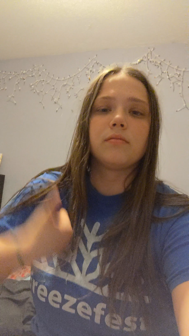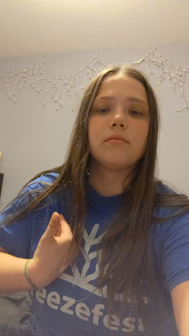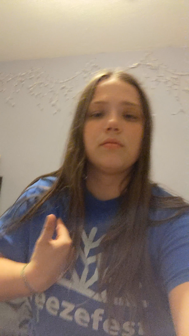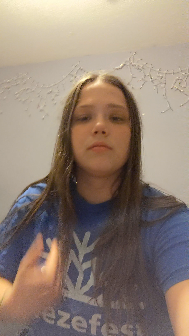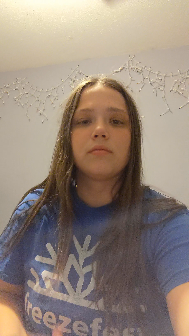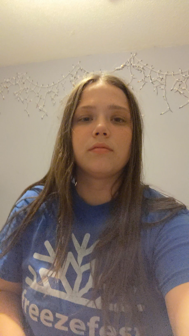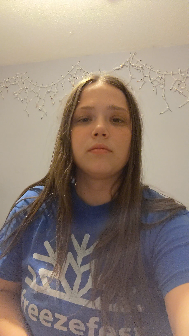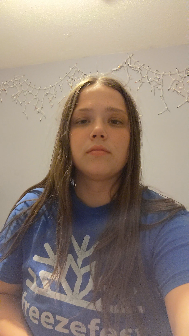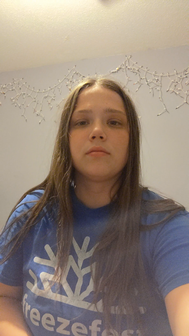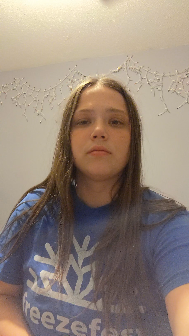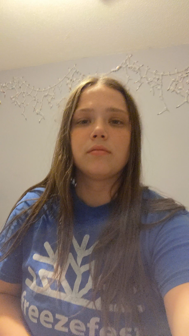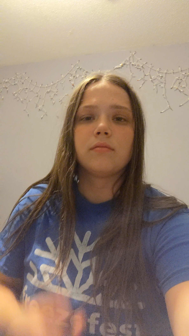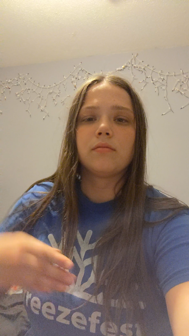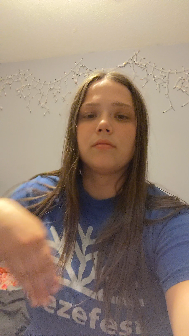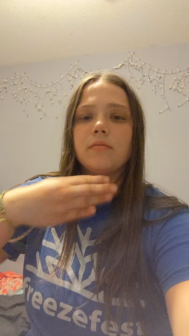kick